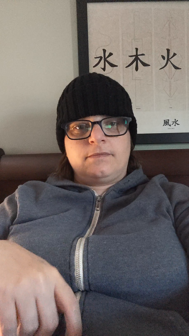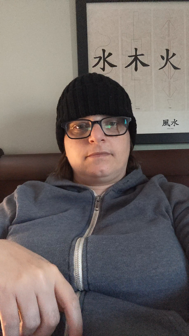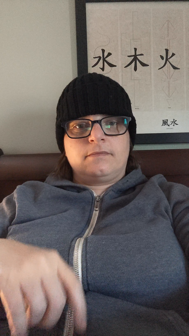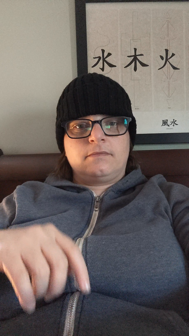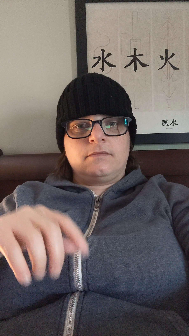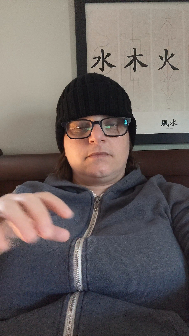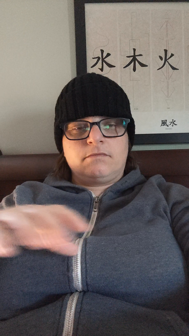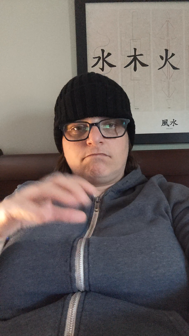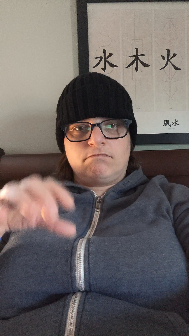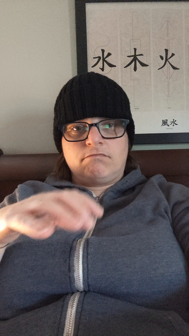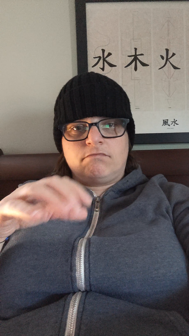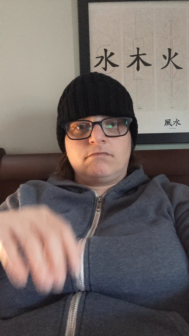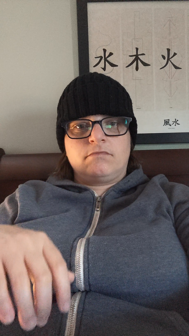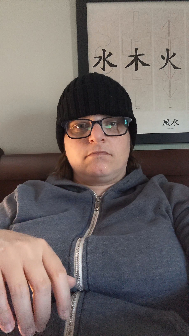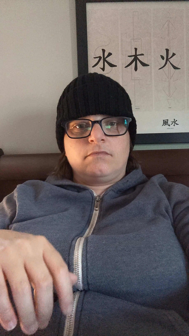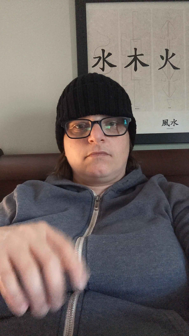does